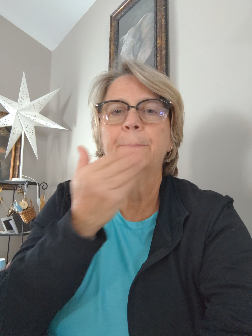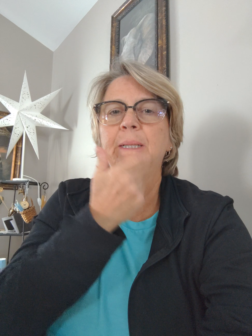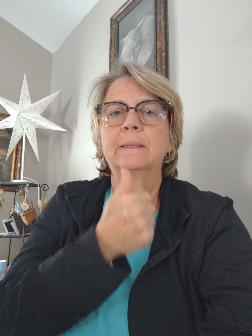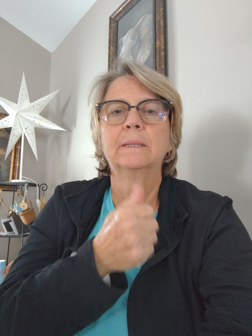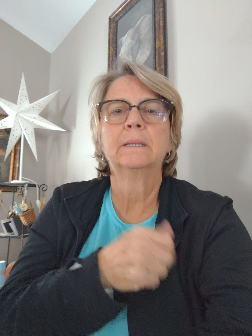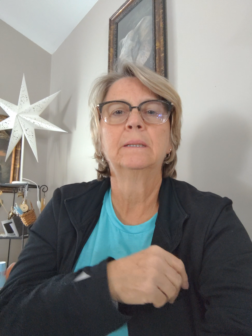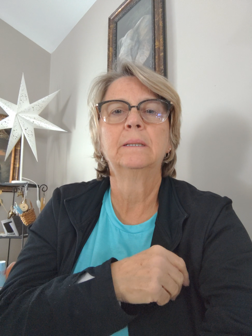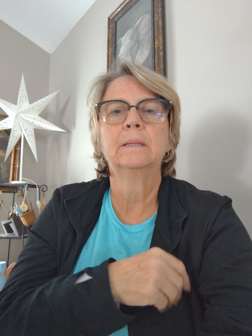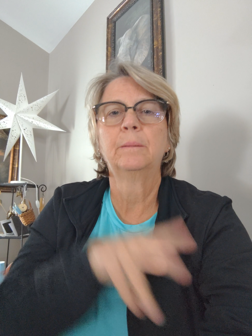napkin